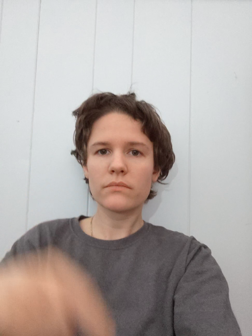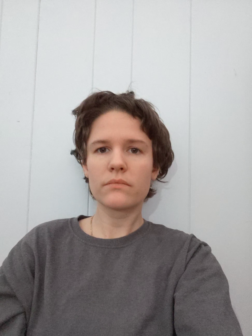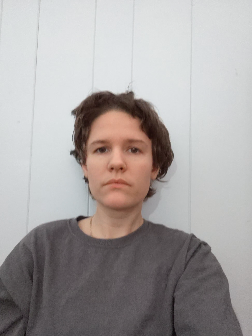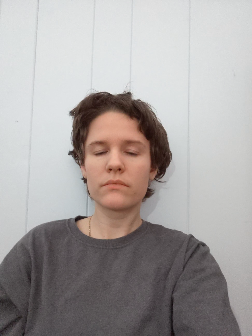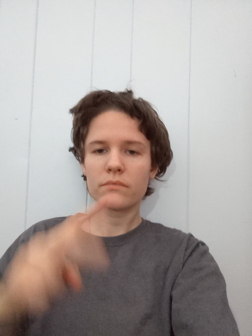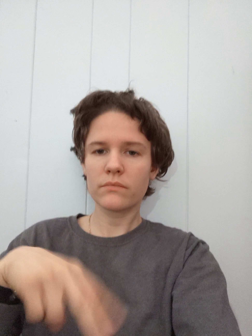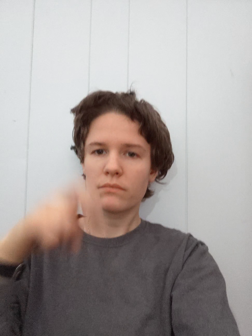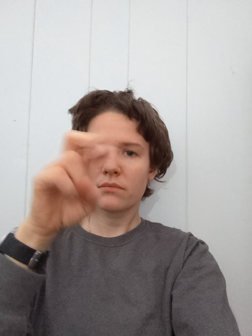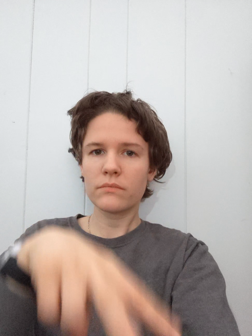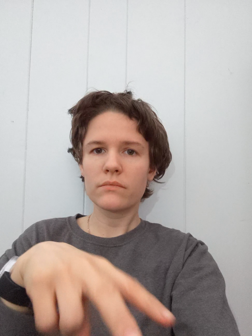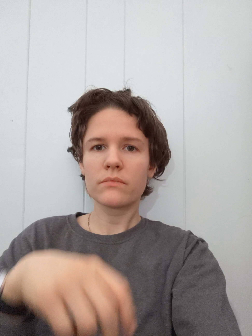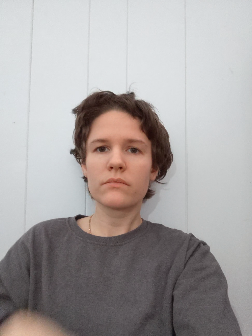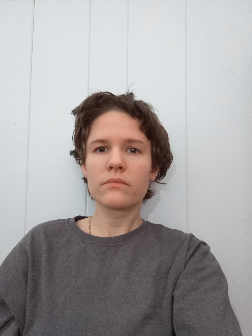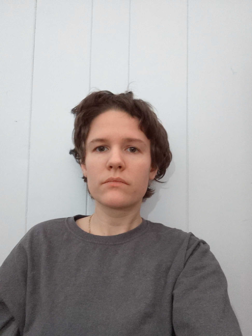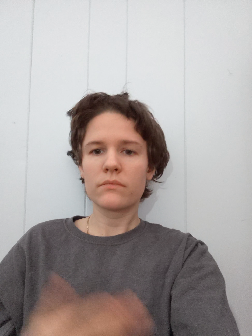jump